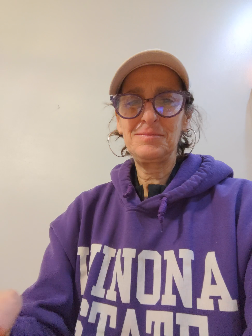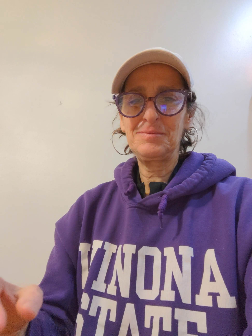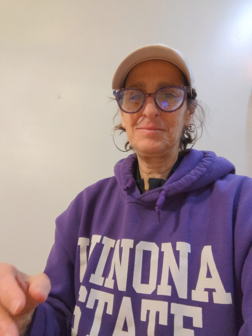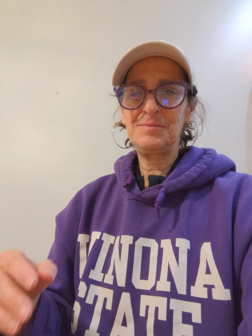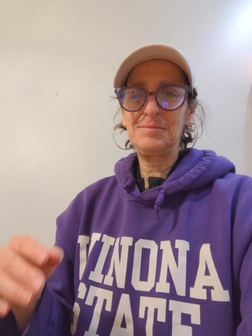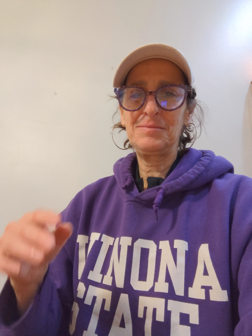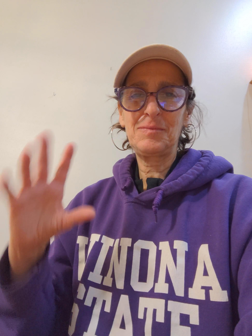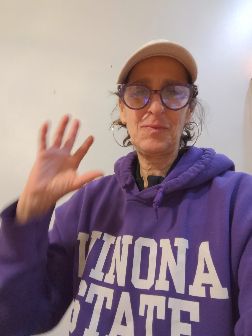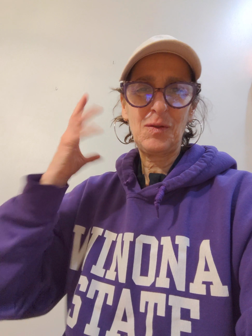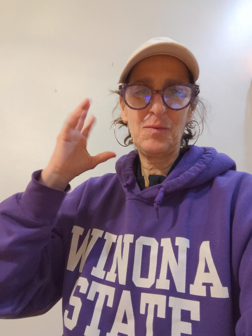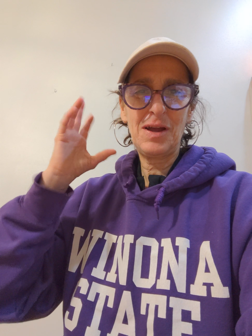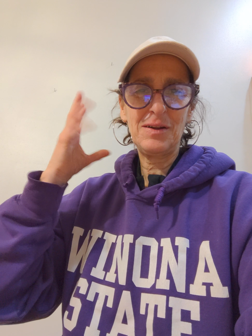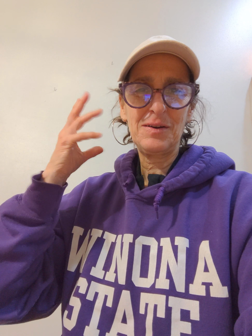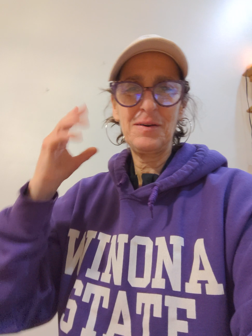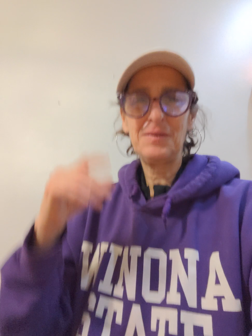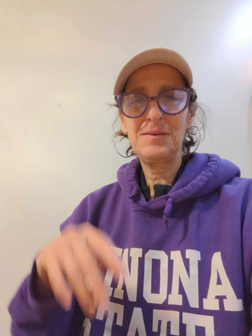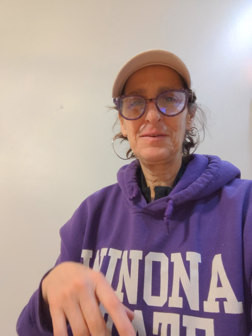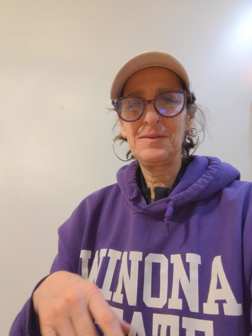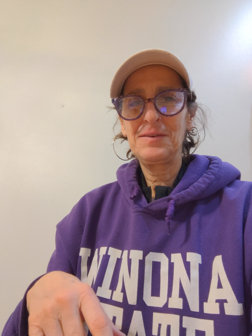radio